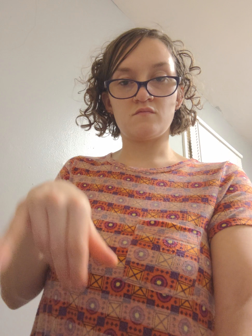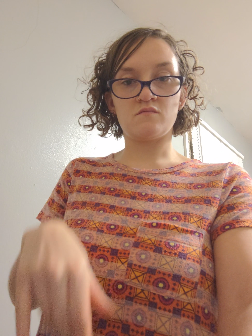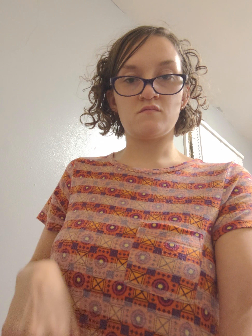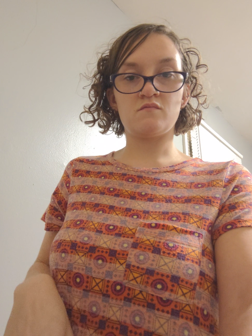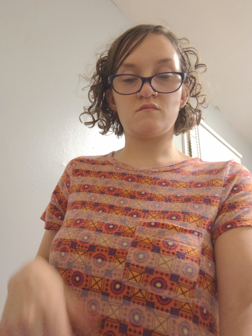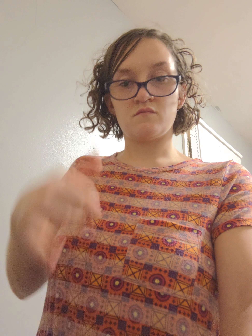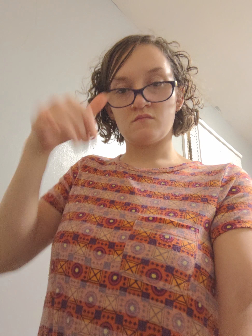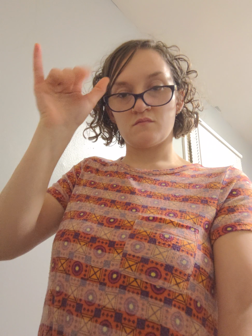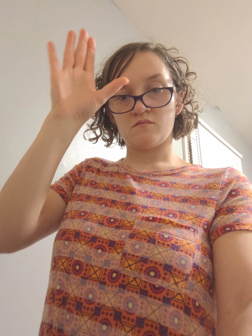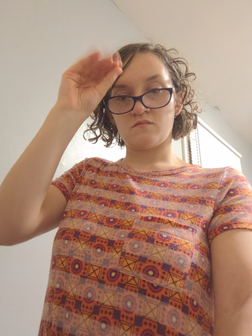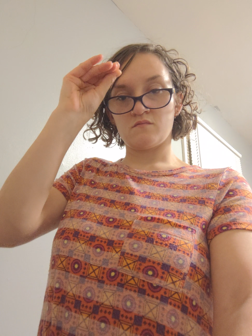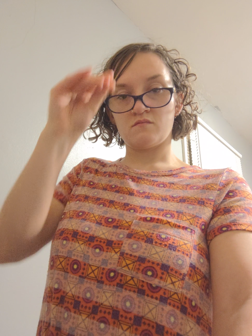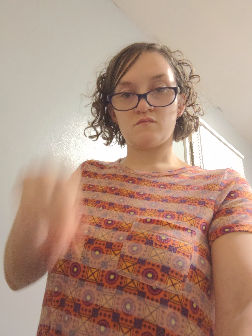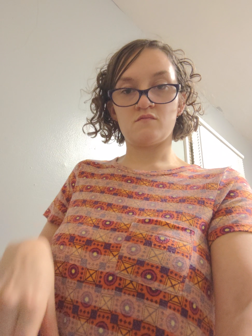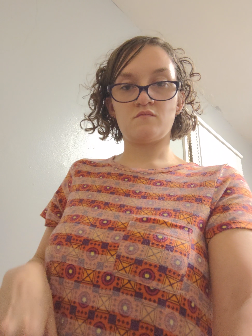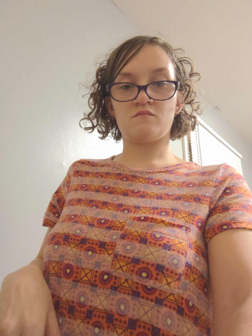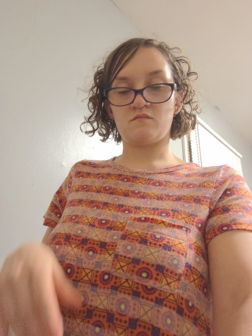cowboy